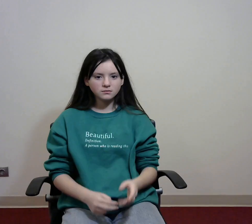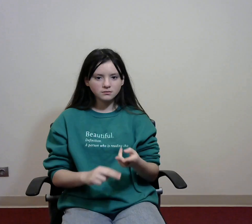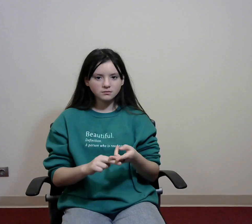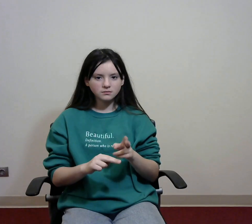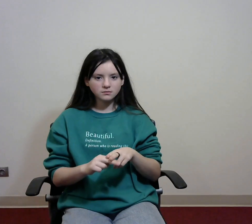bu